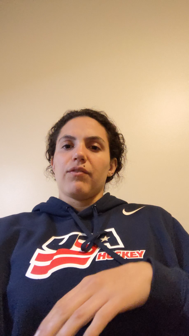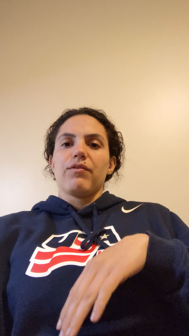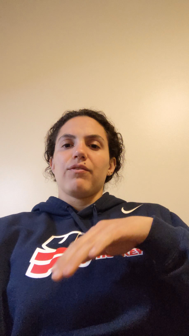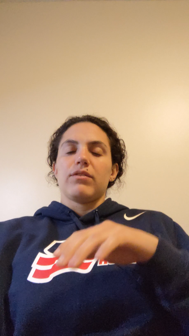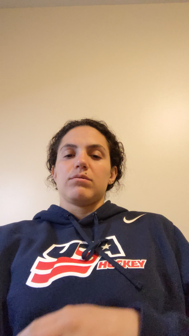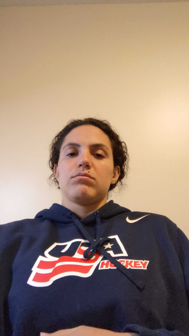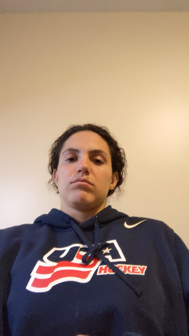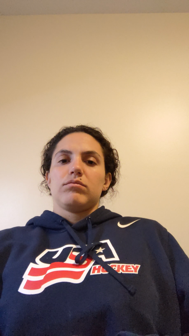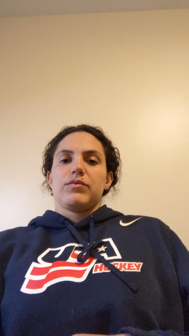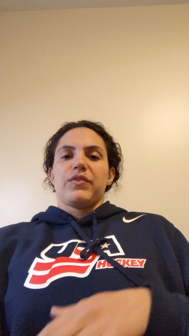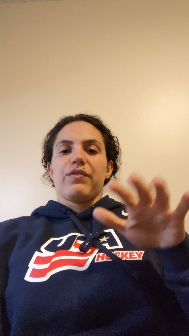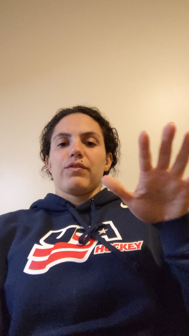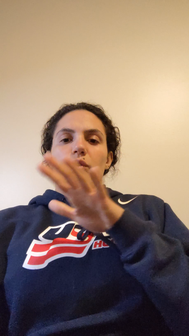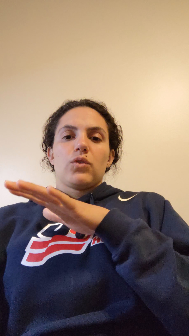full